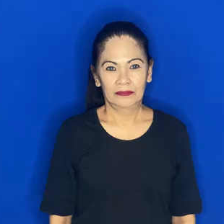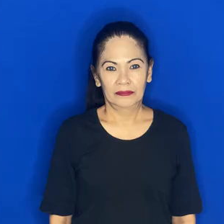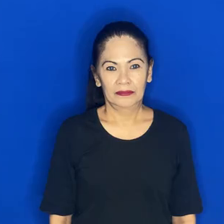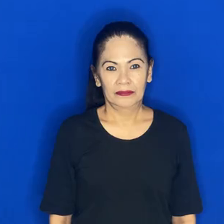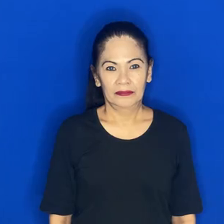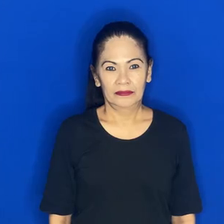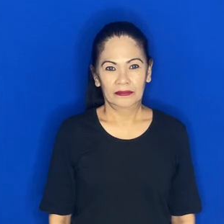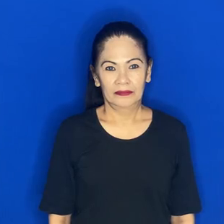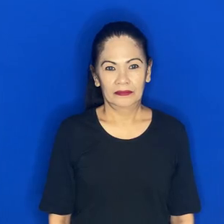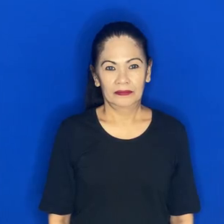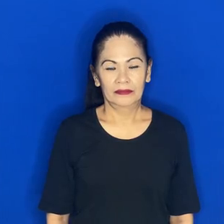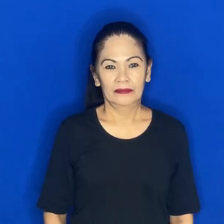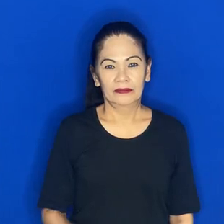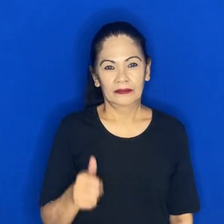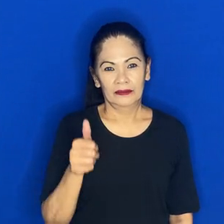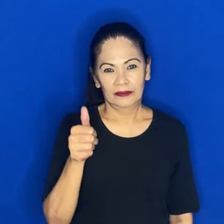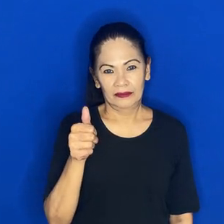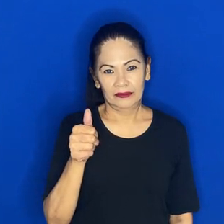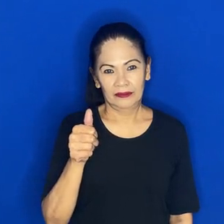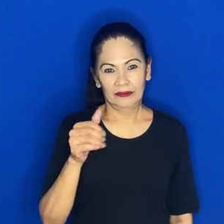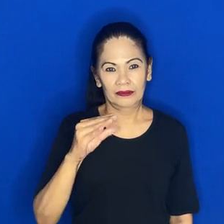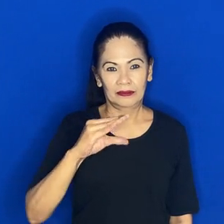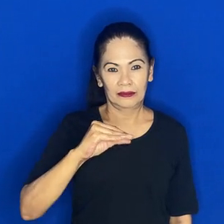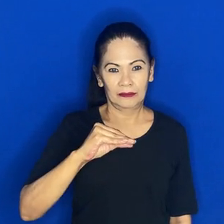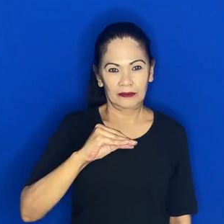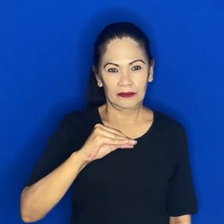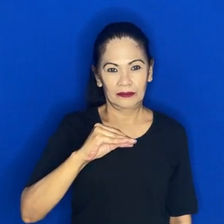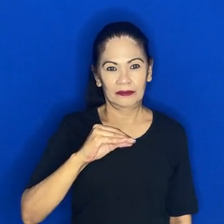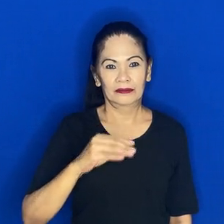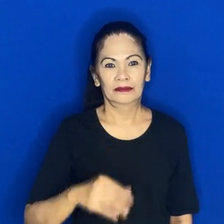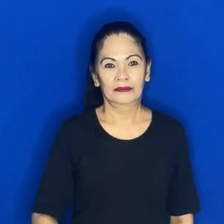good evening